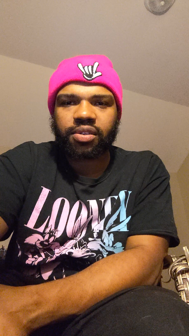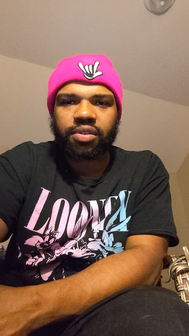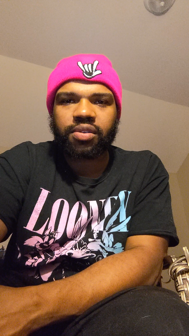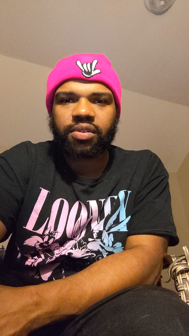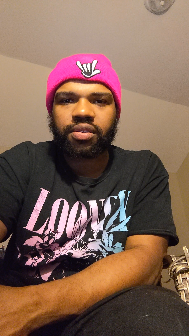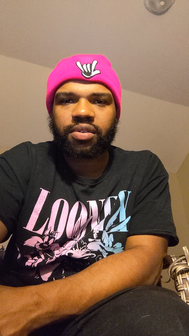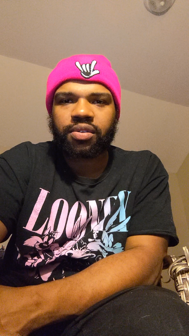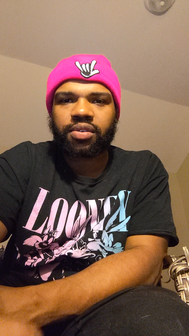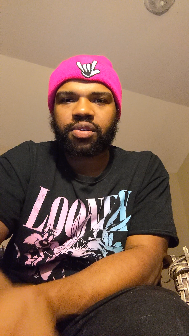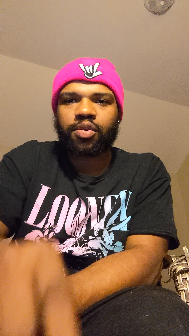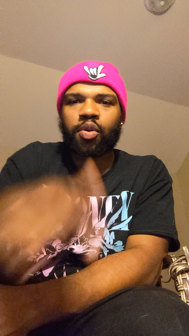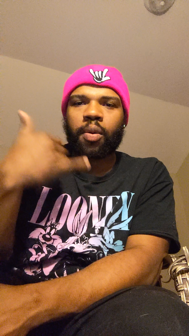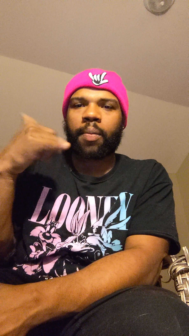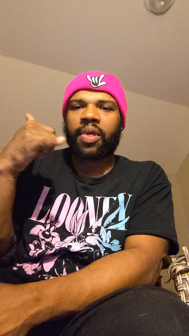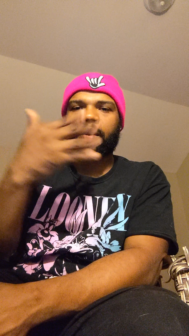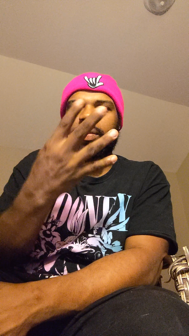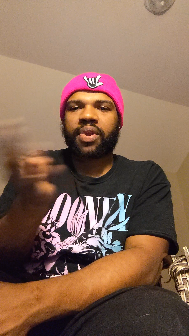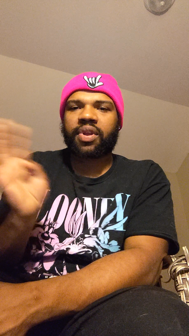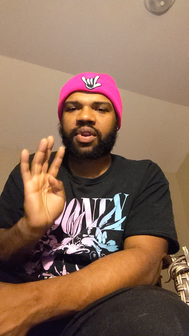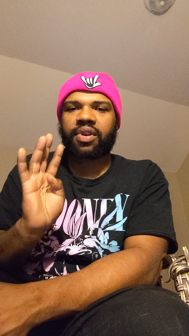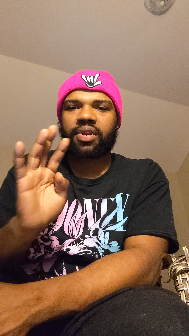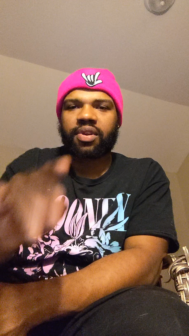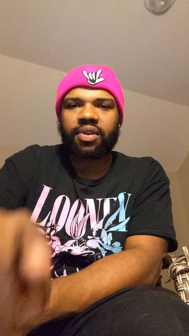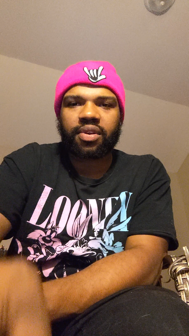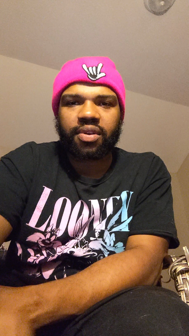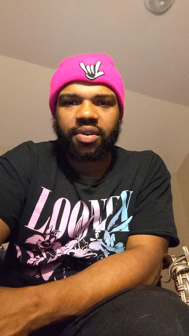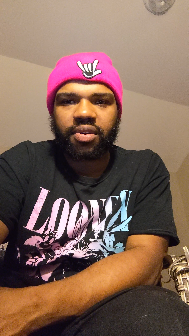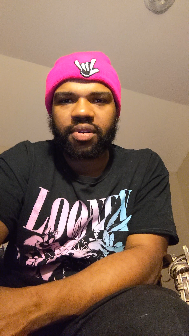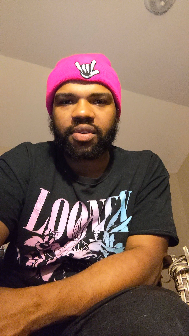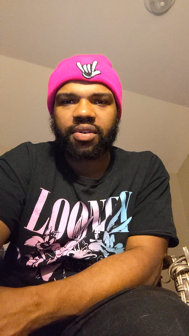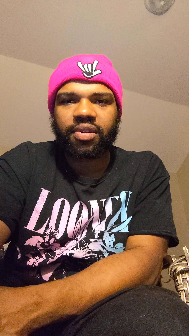playpen